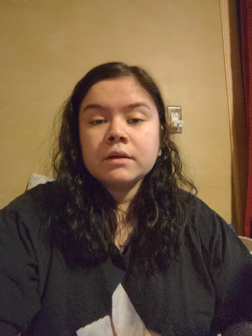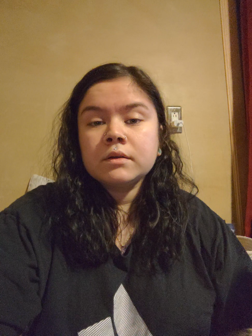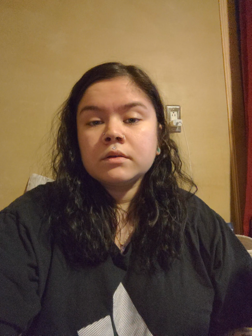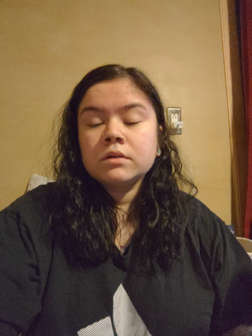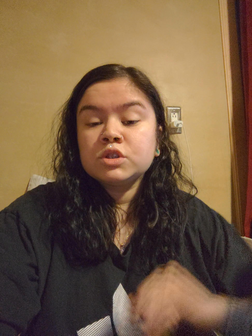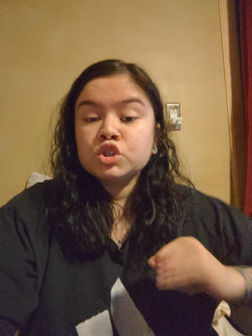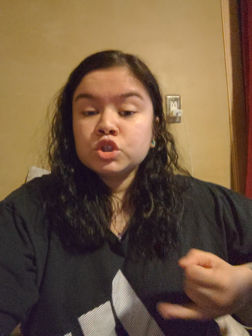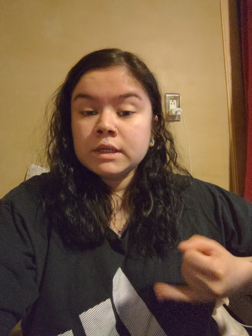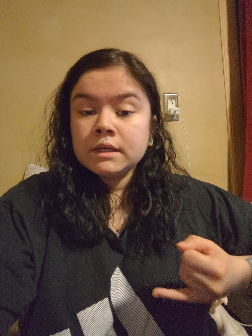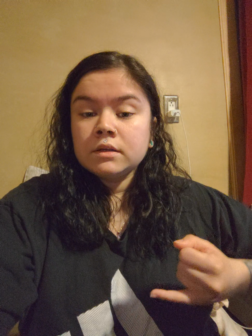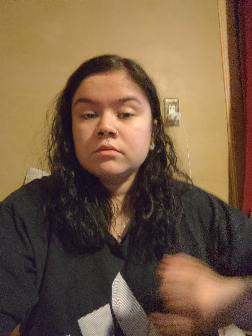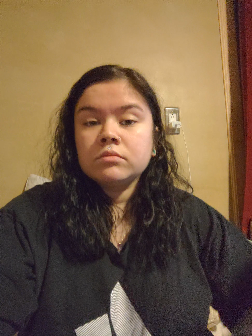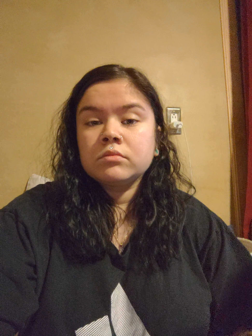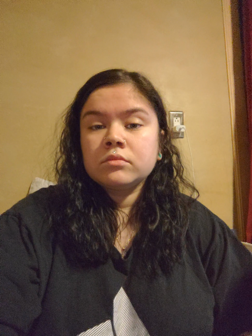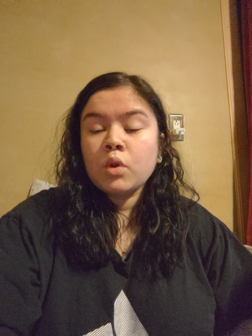jeans